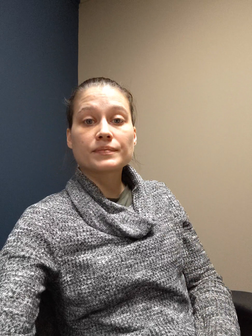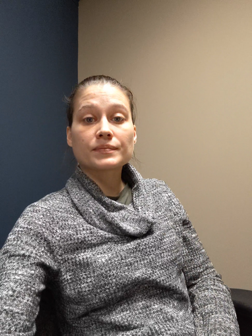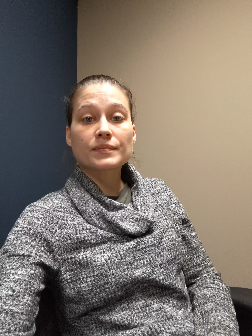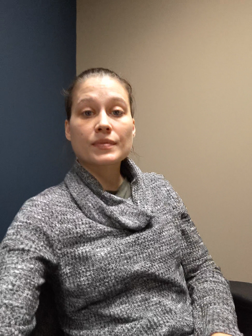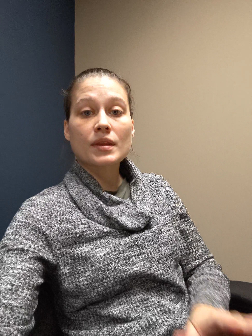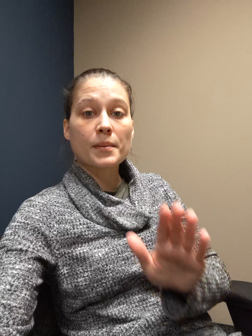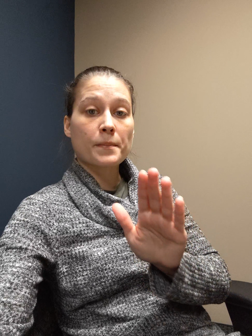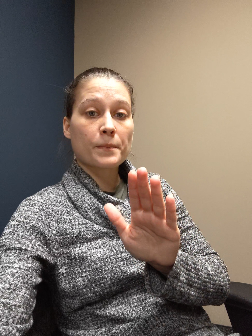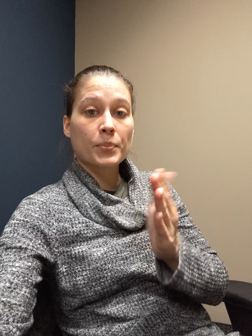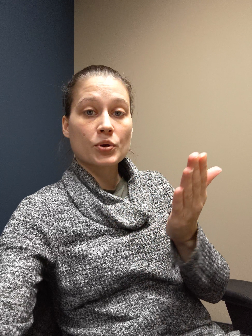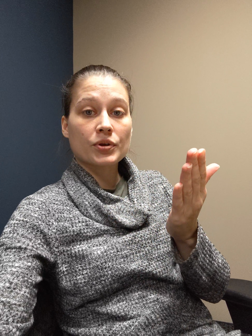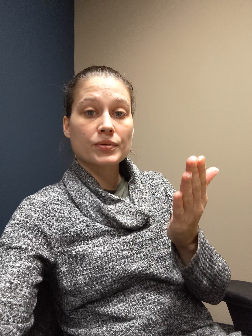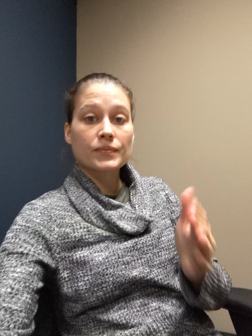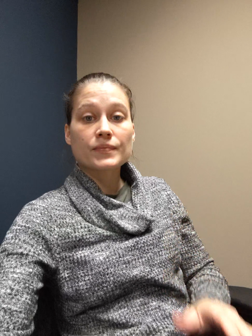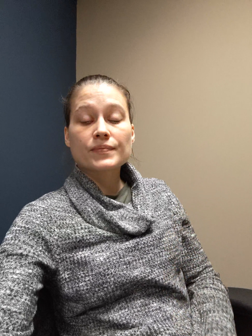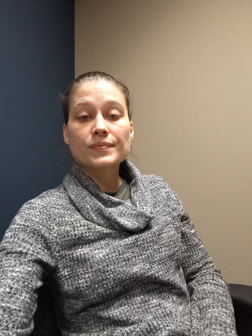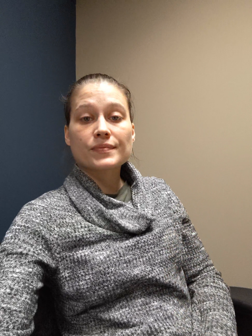book